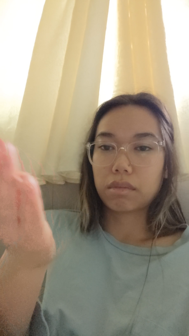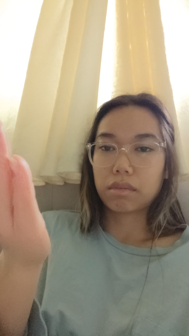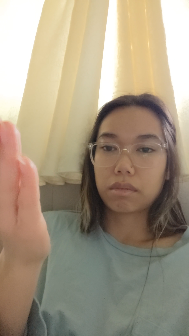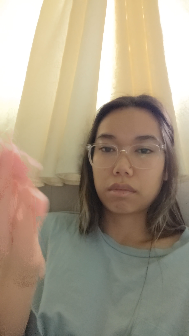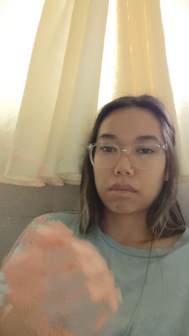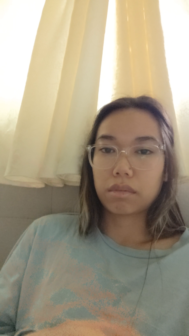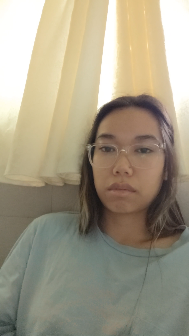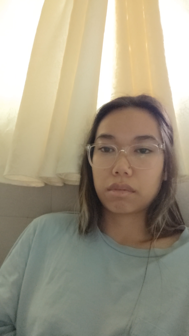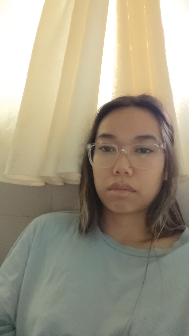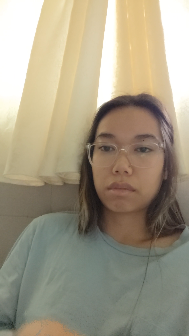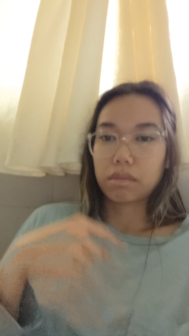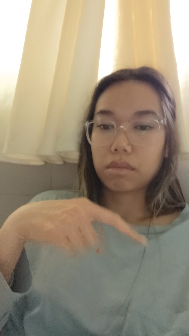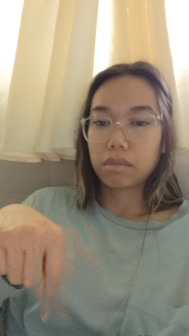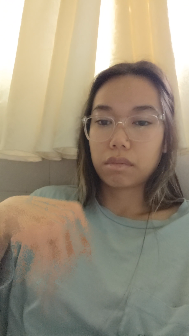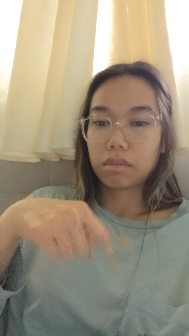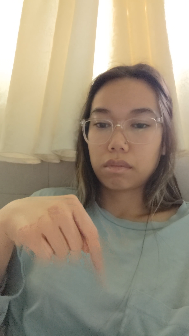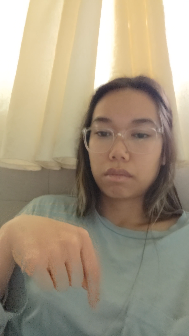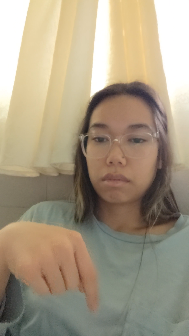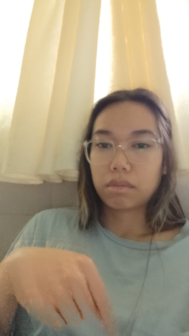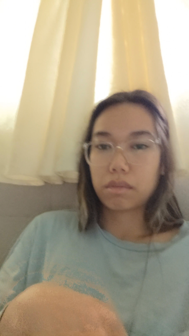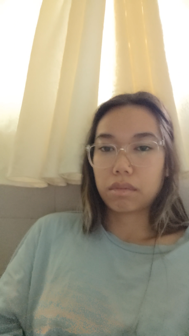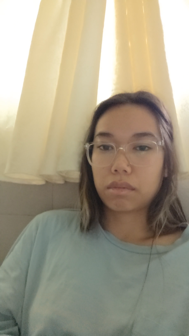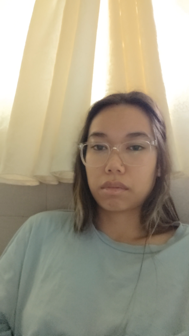belly button